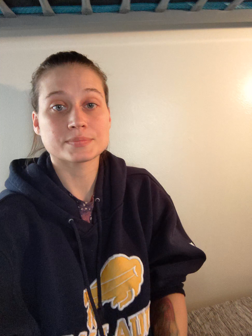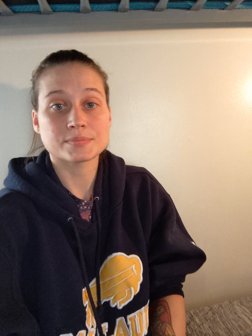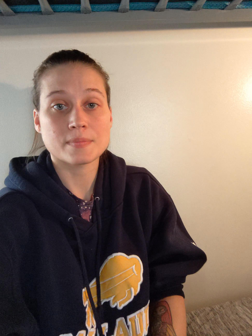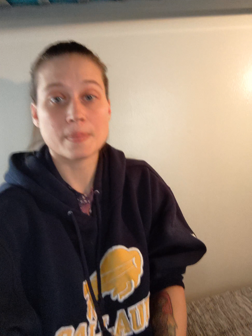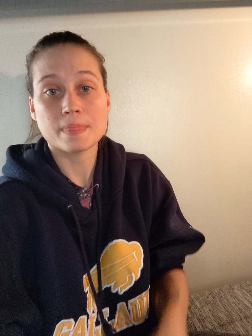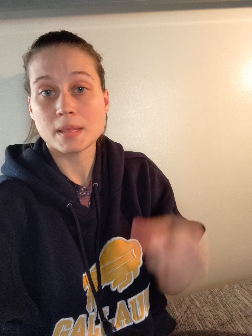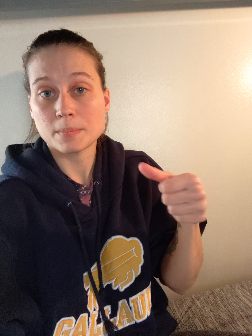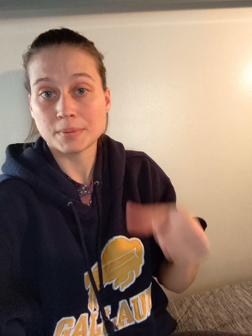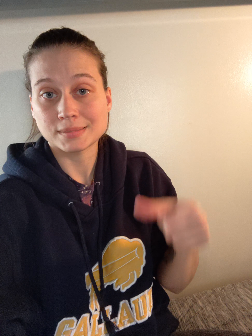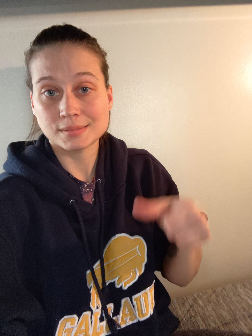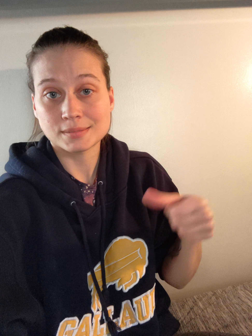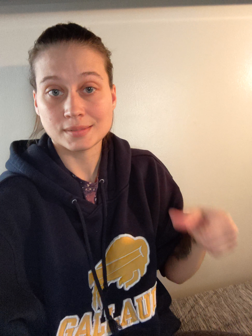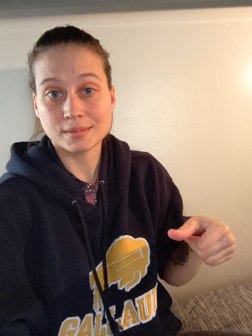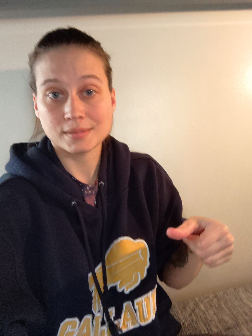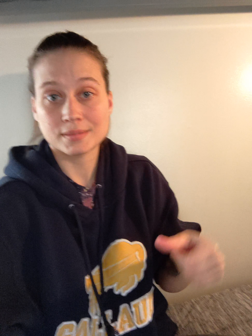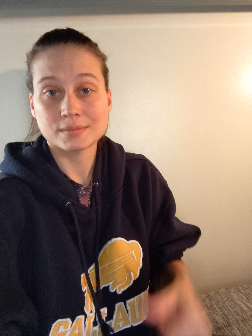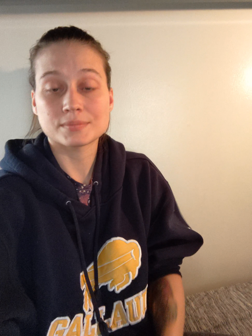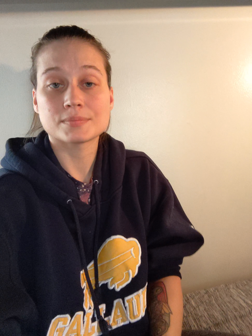puzzle